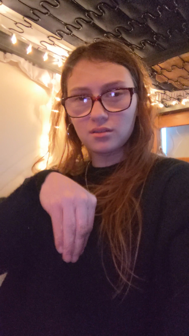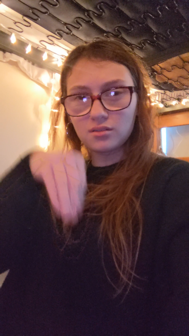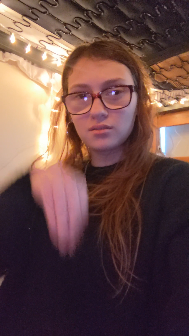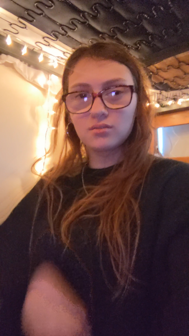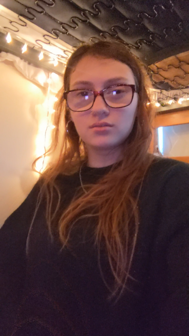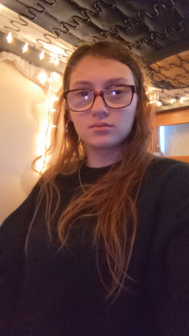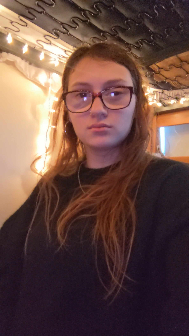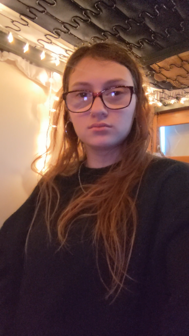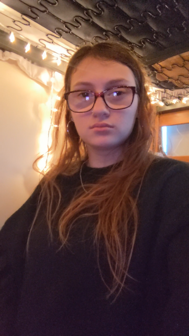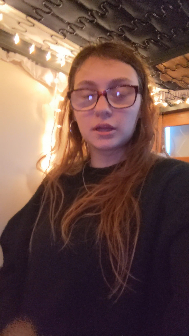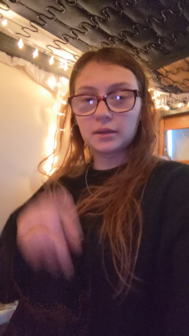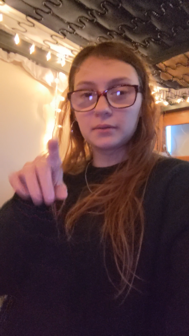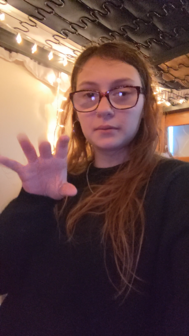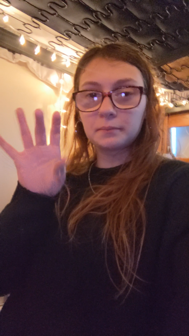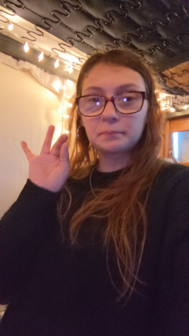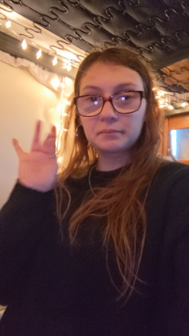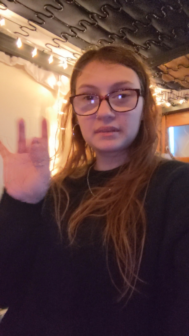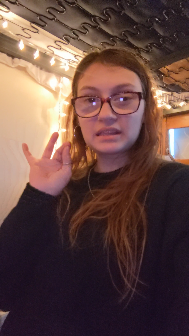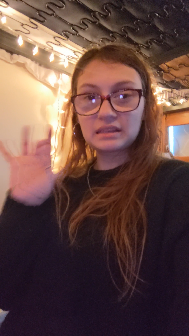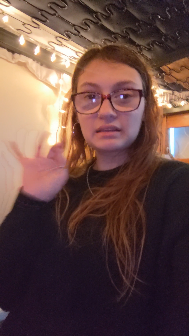pick